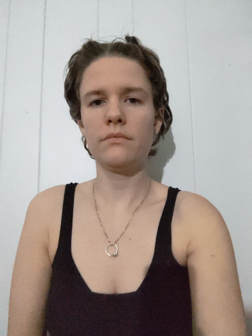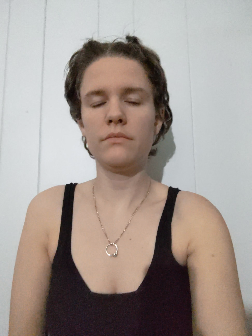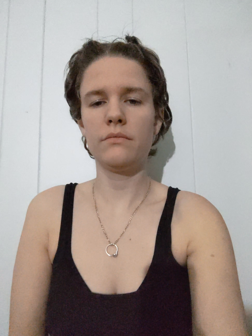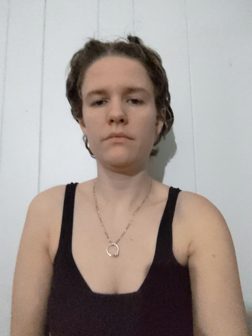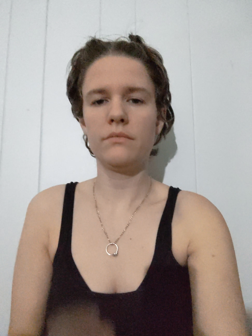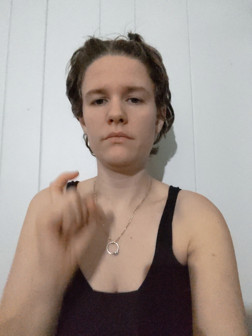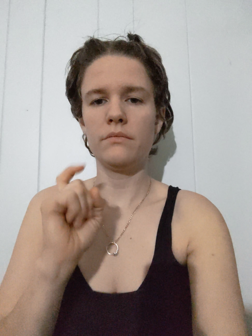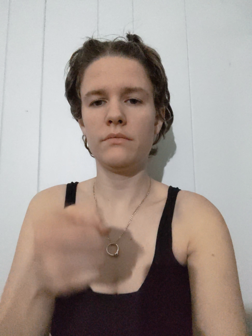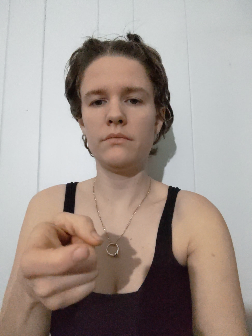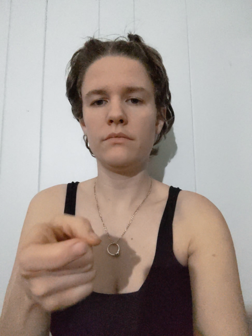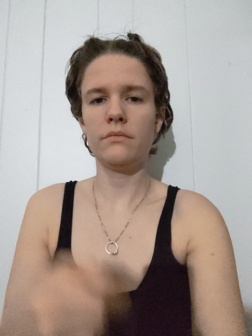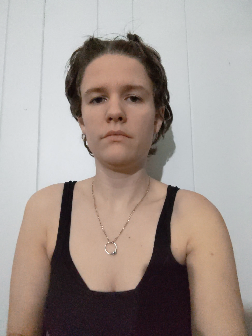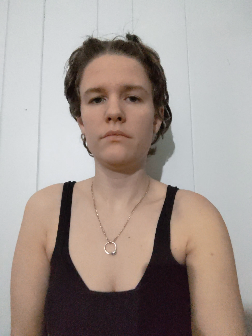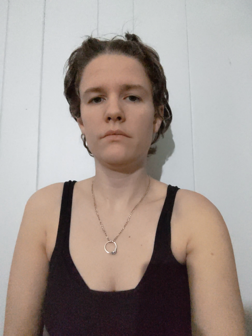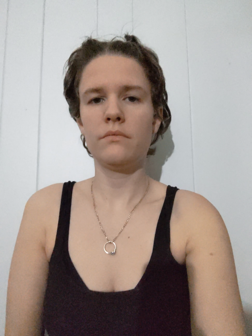give